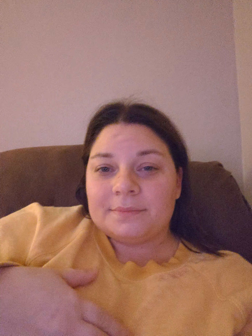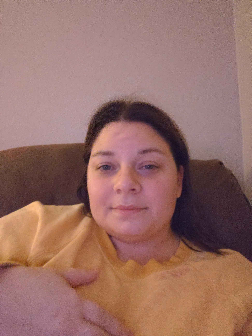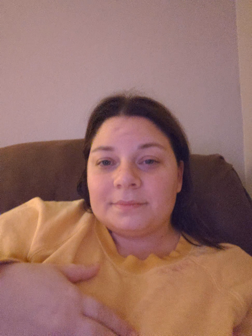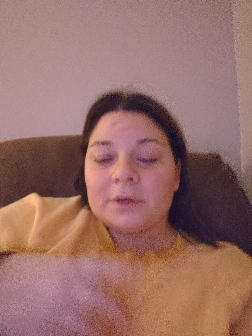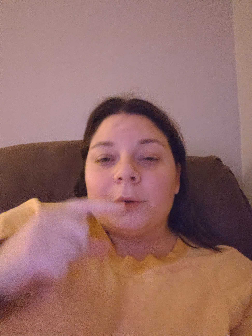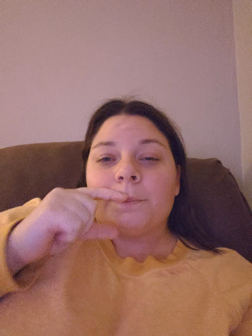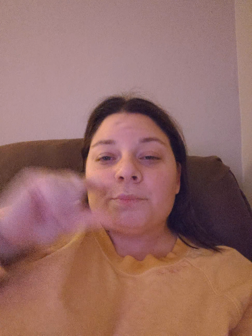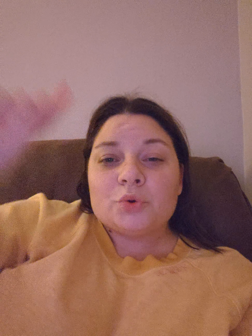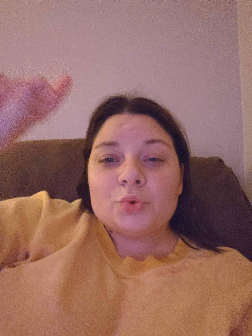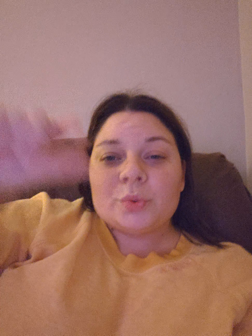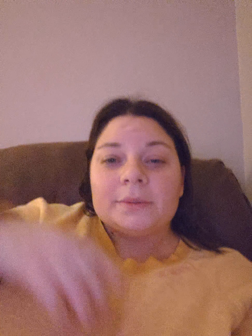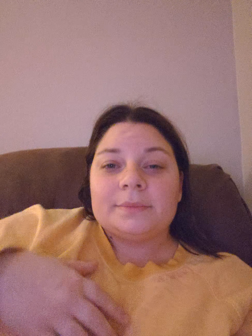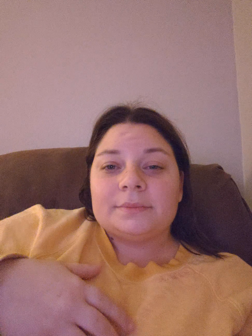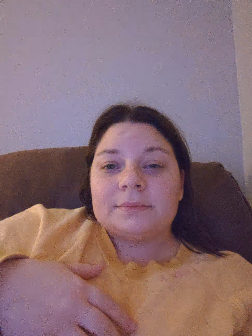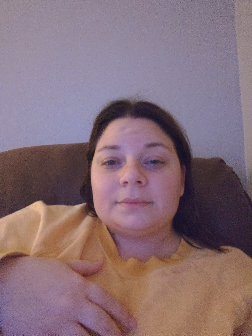moon